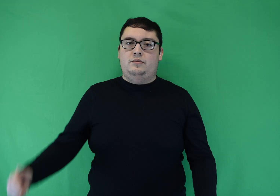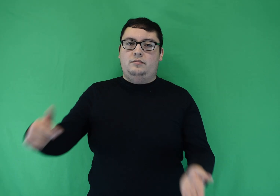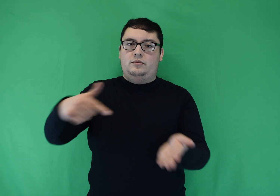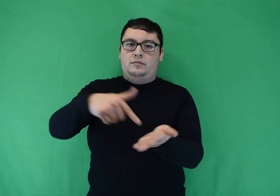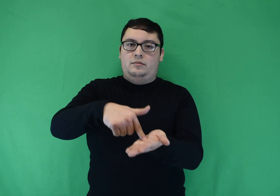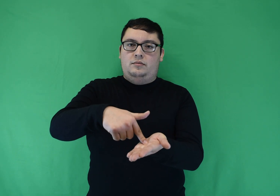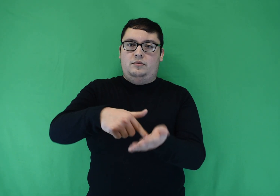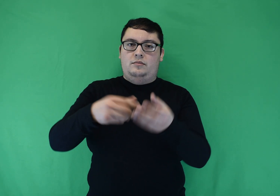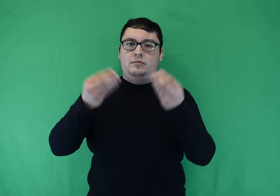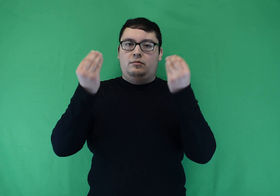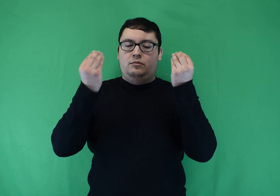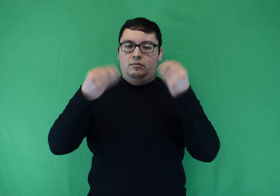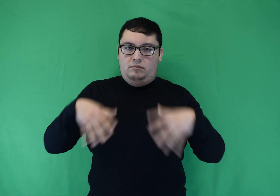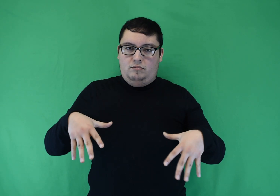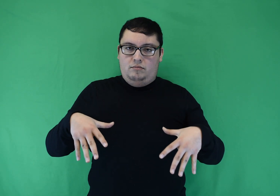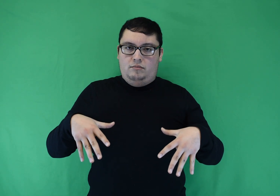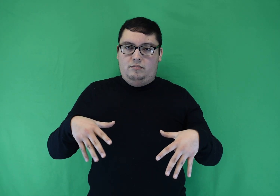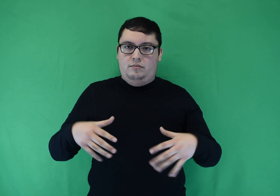perder